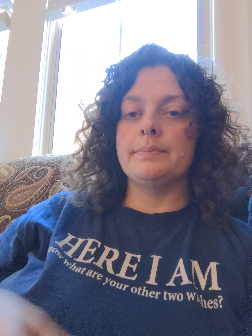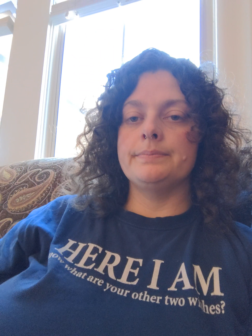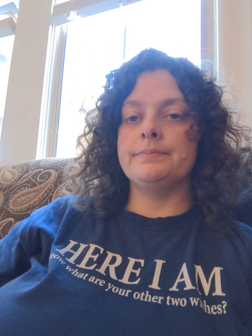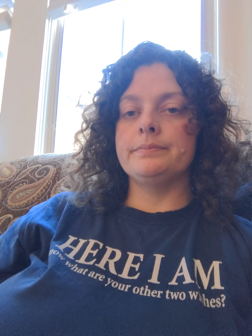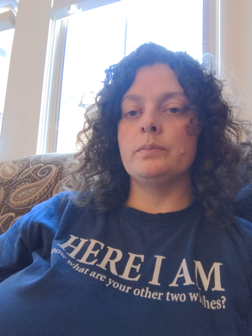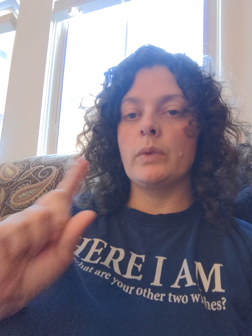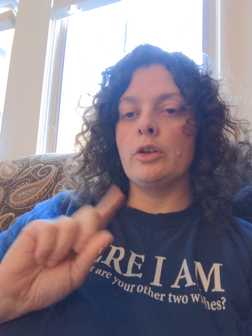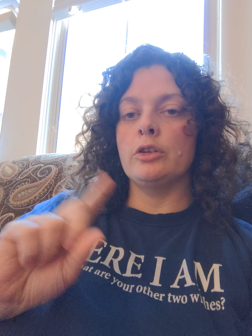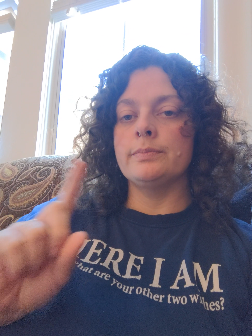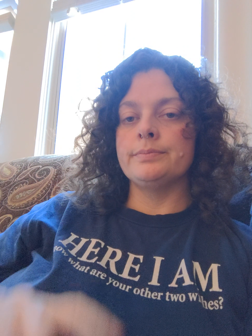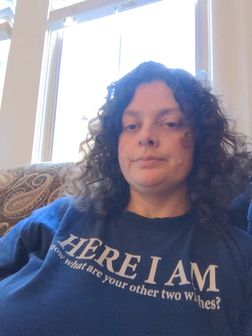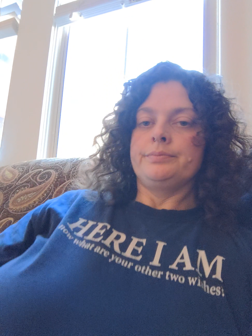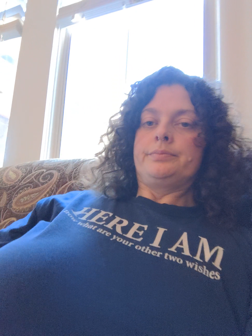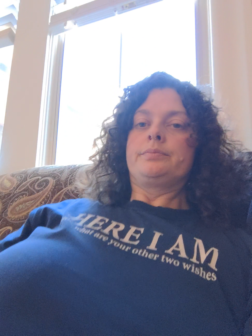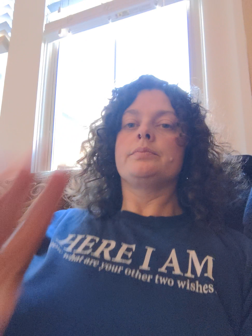where